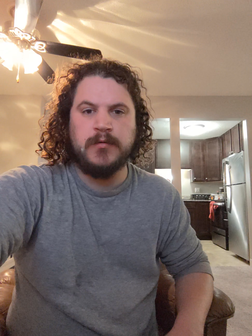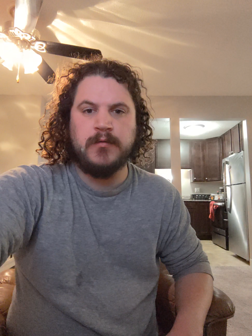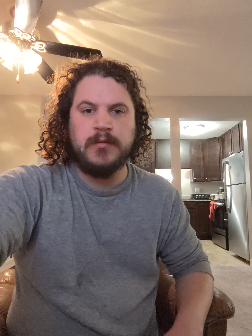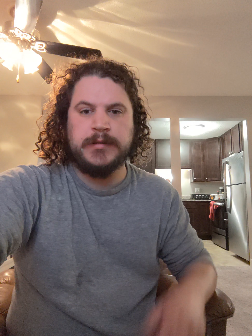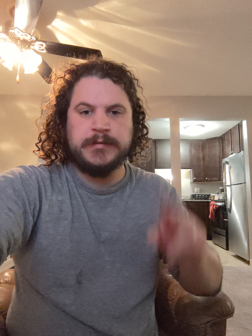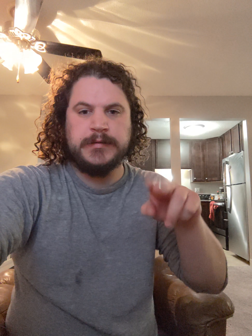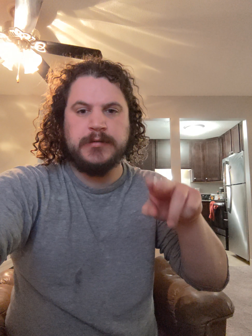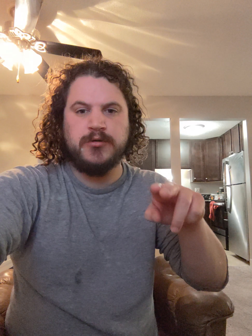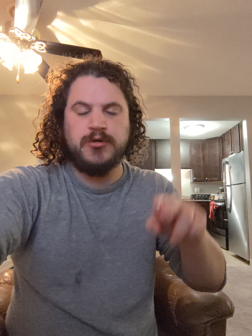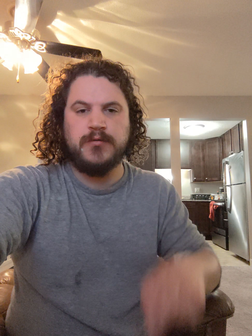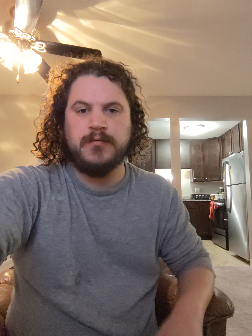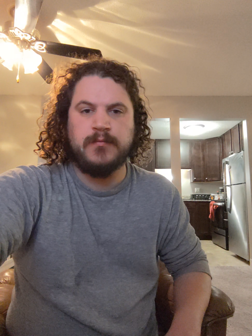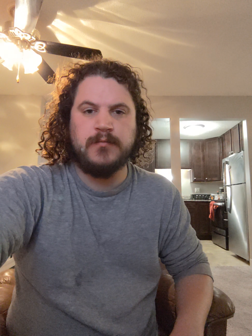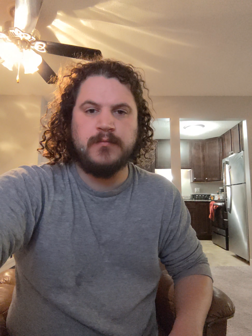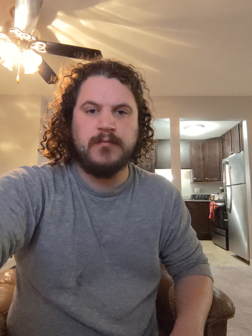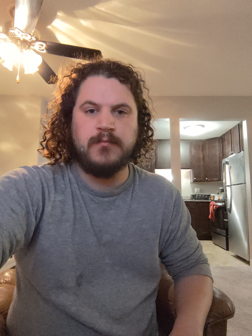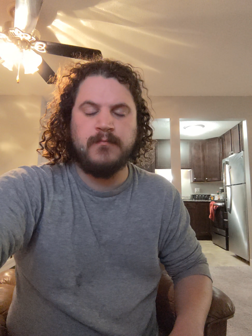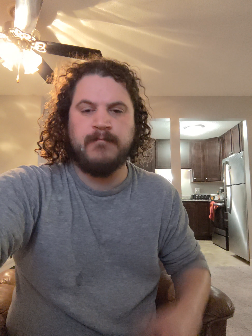chair